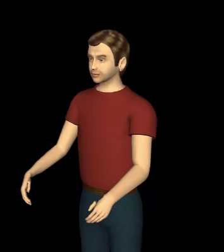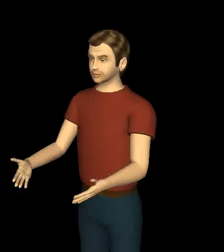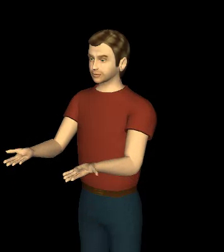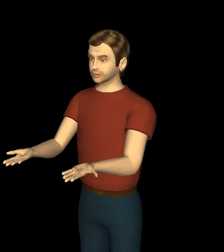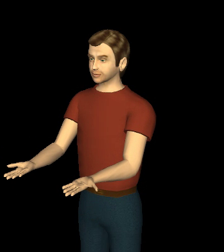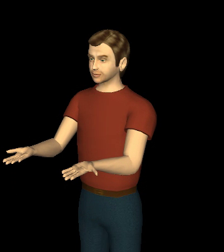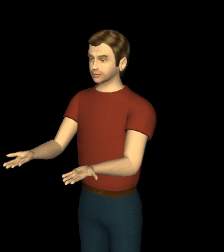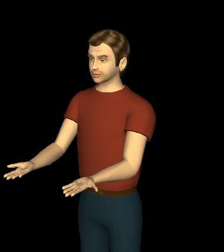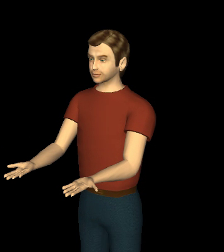اليوم